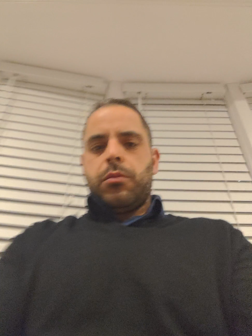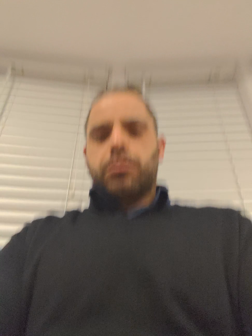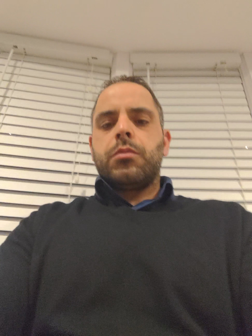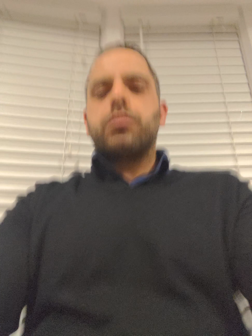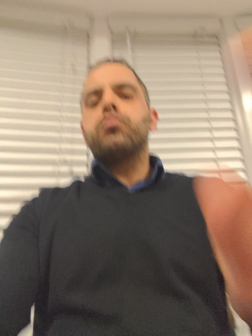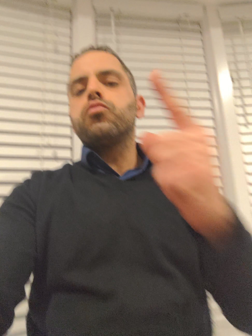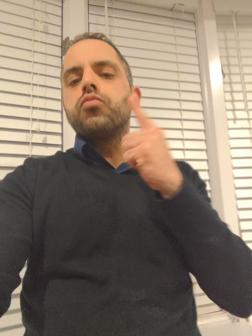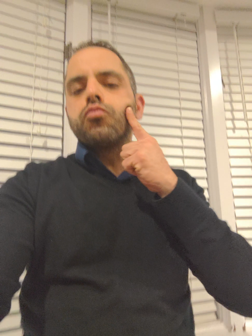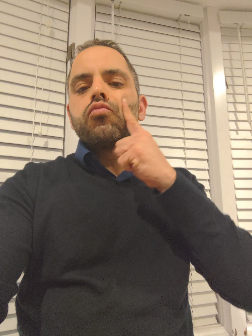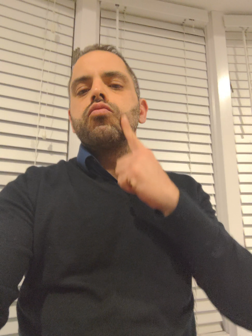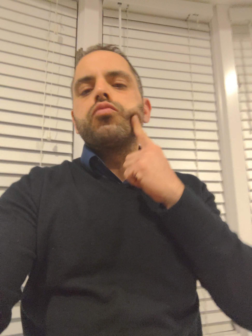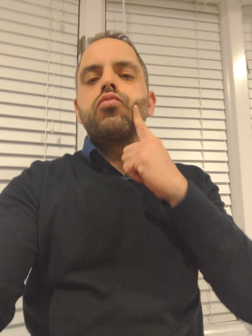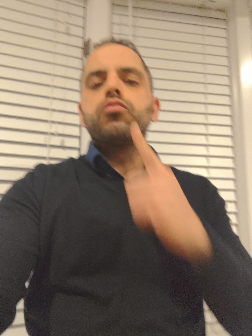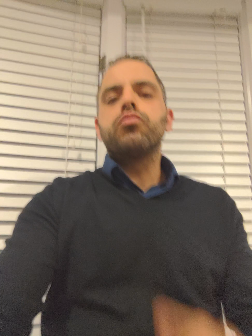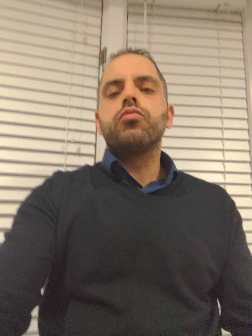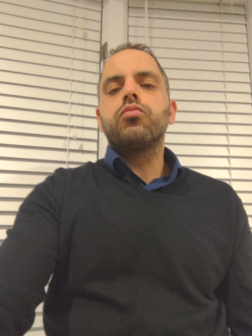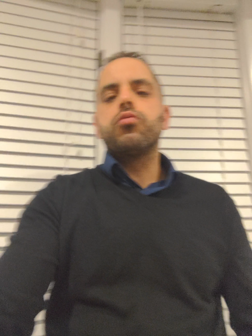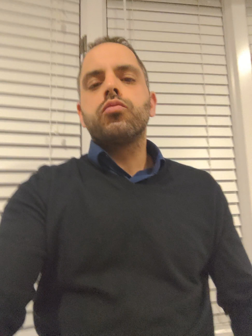cheek